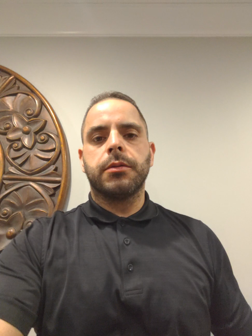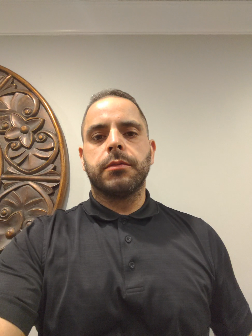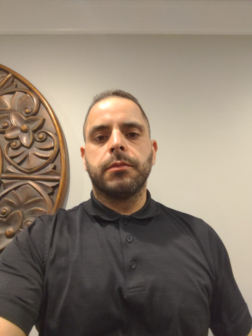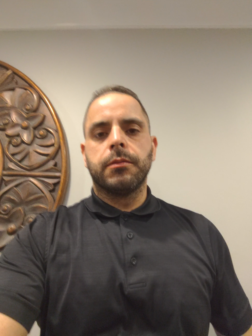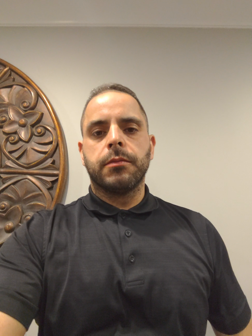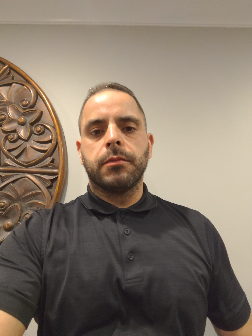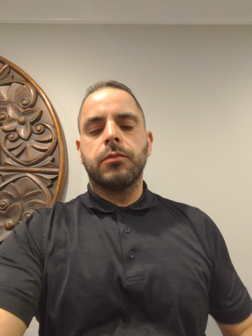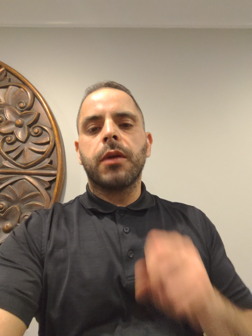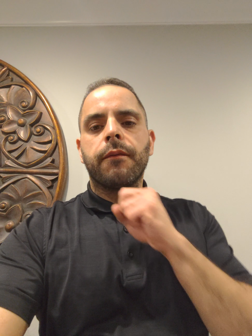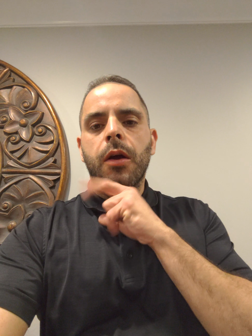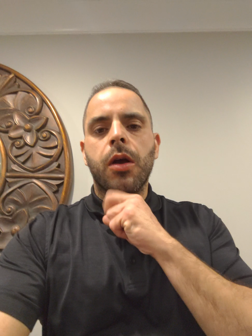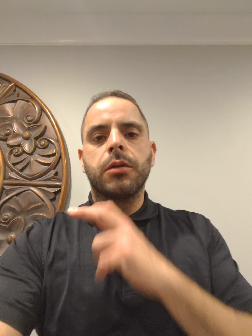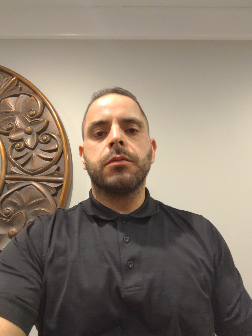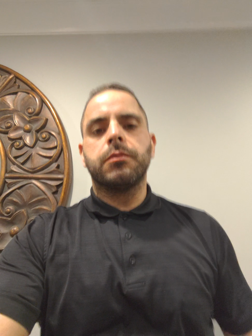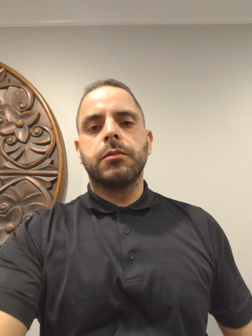frog